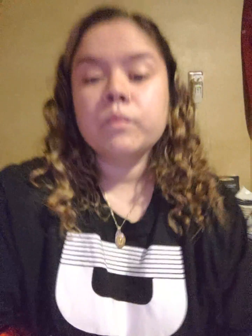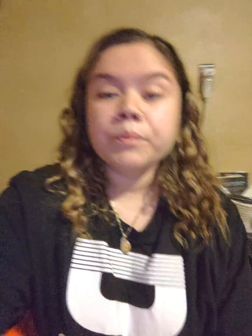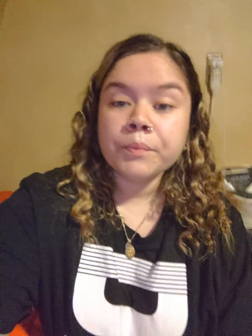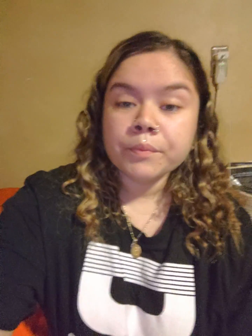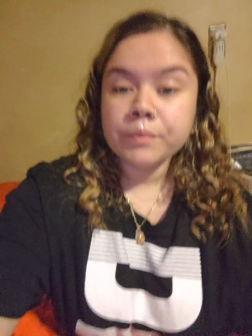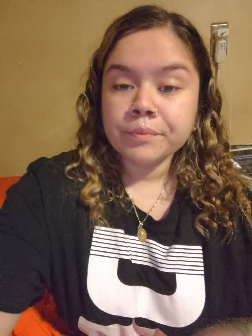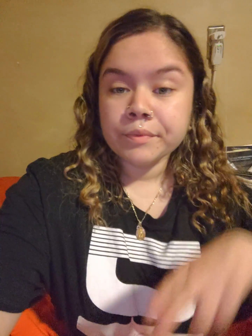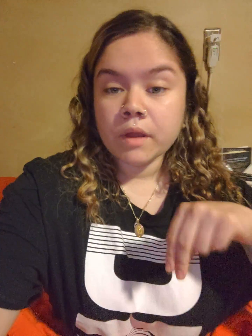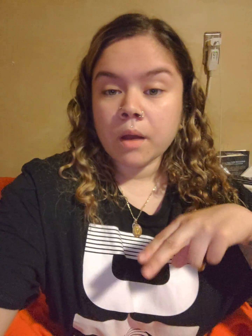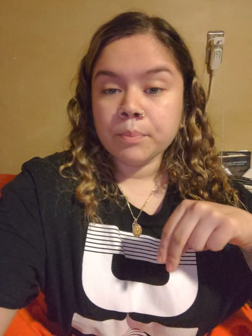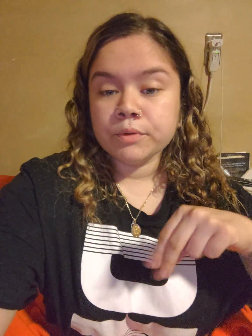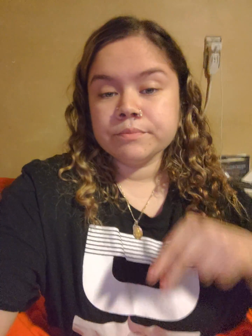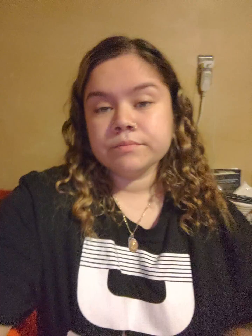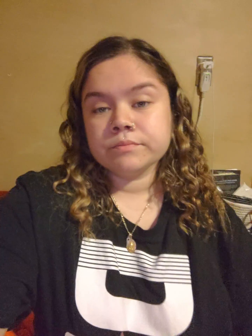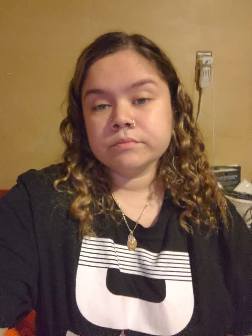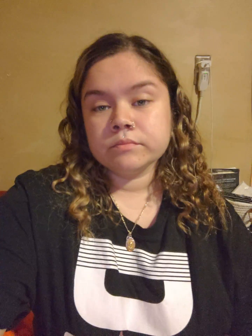diaper